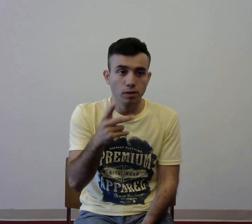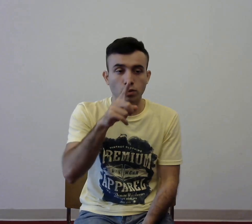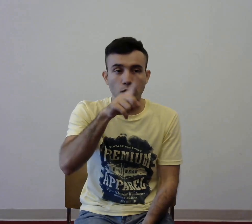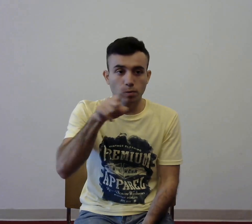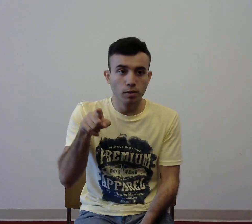saylı